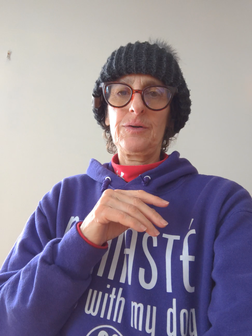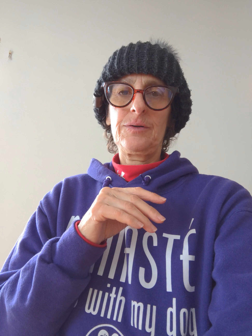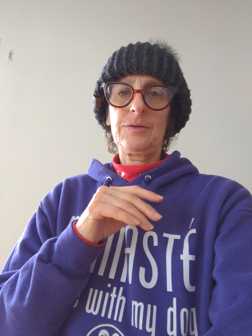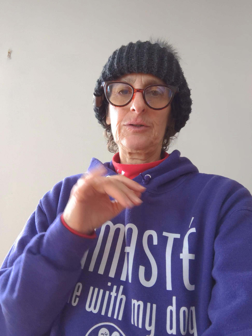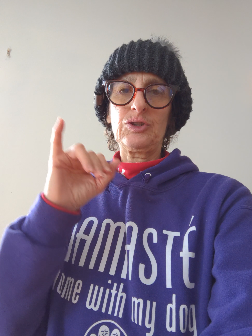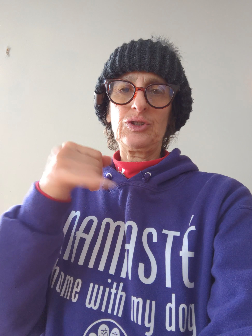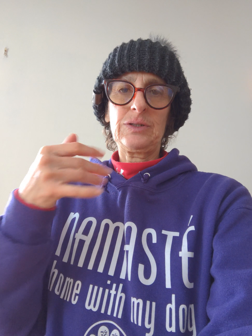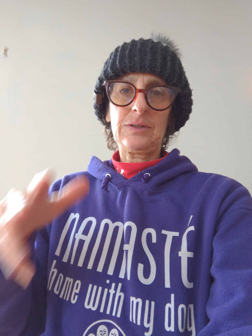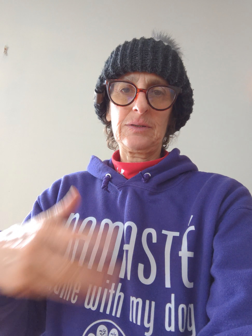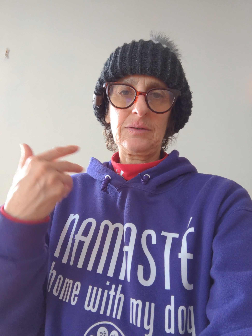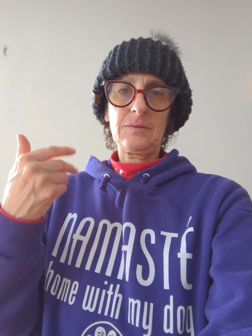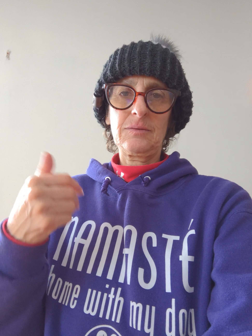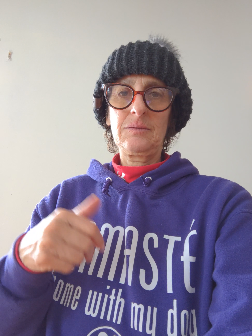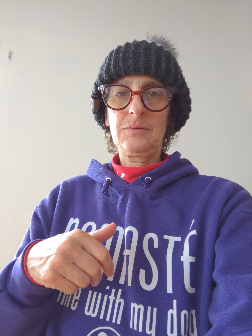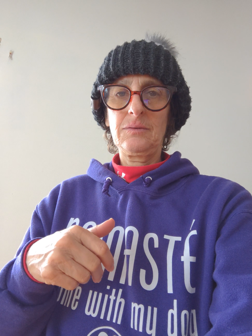jeans